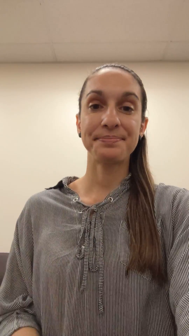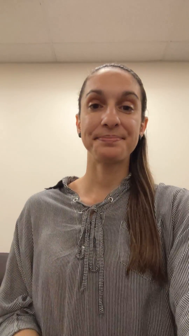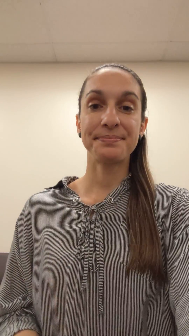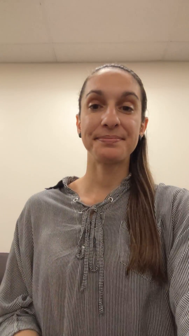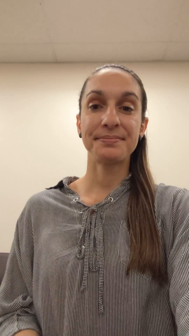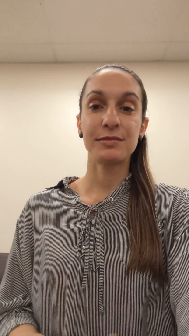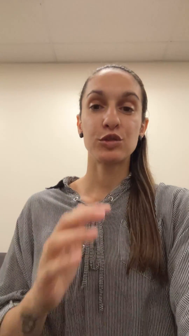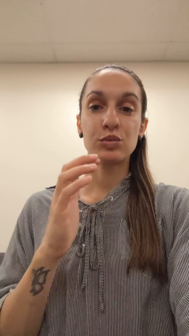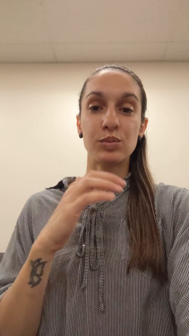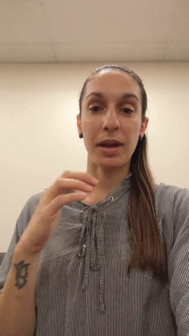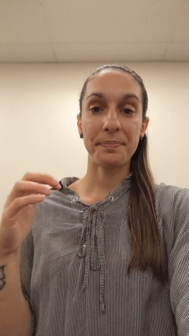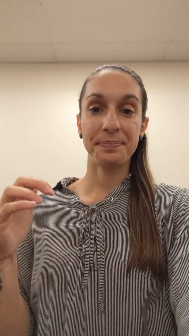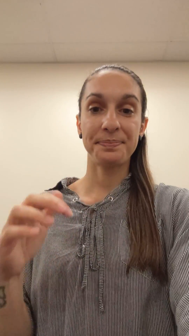grapes